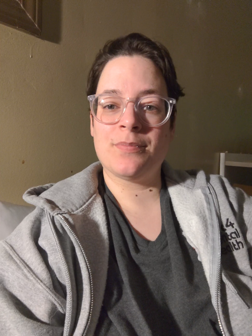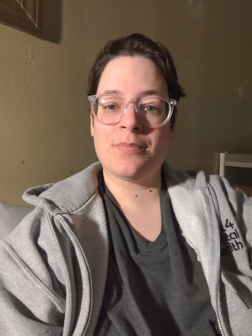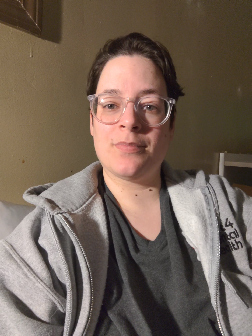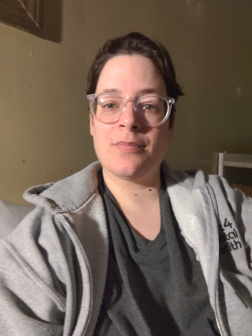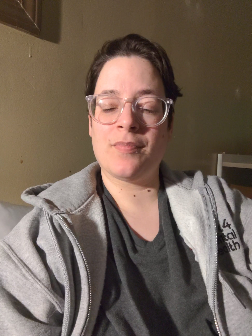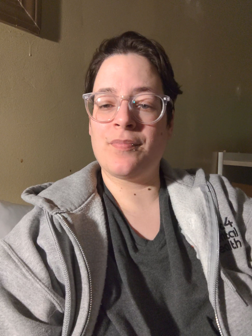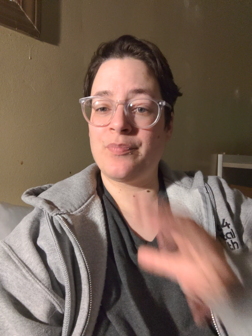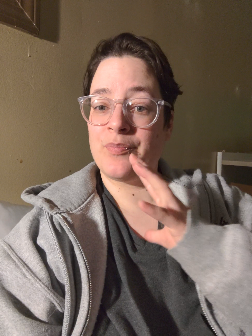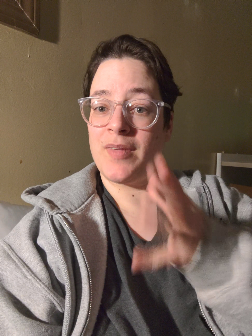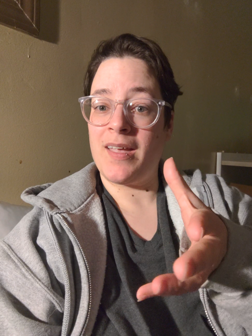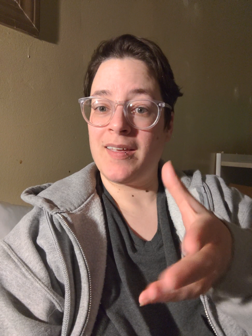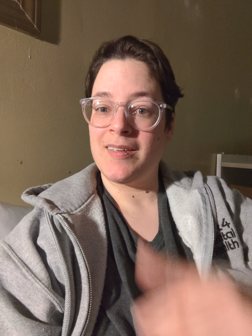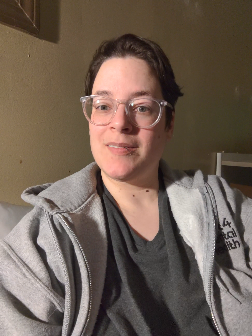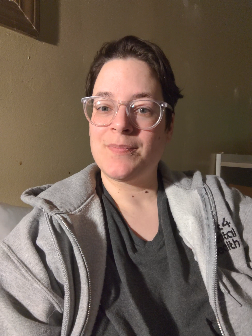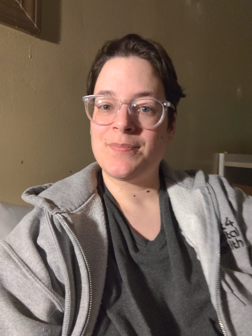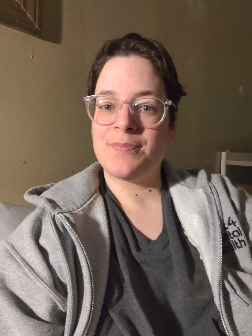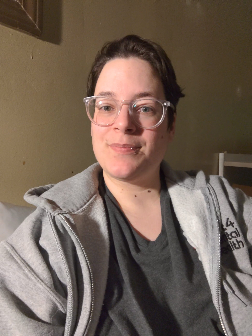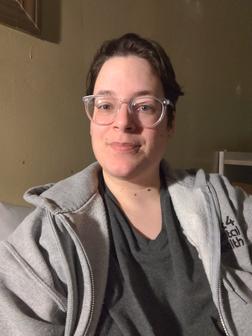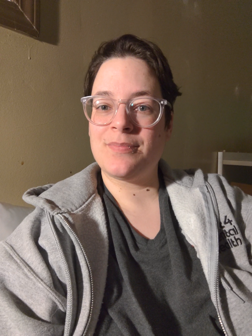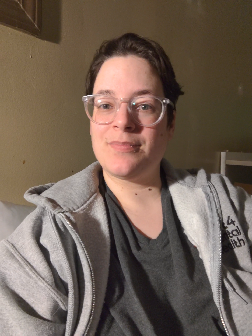fine